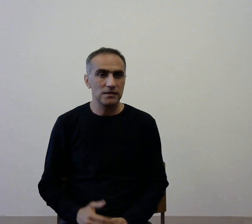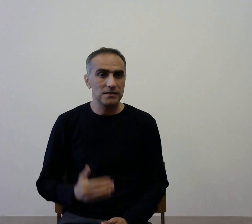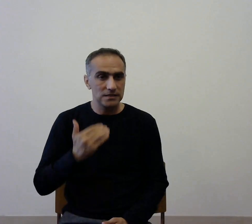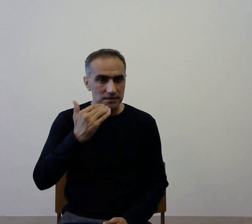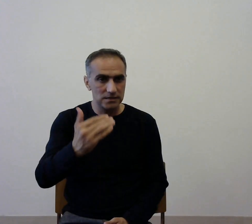siz